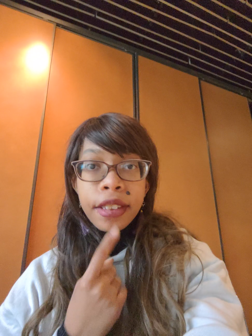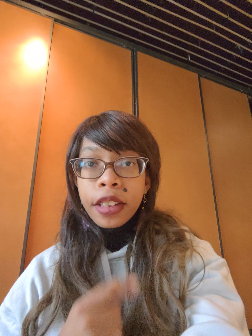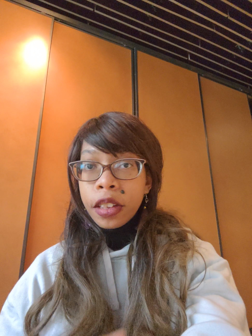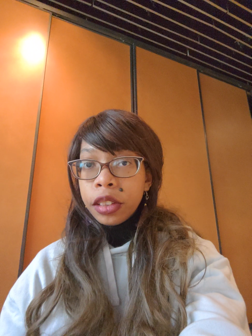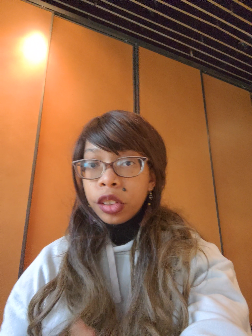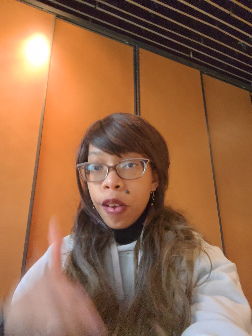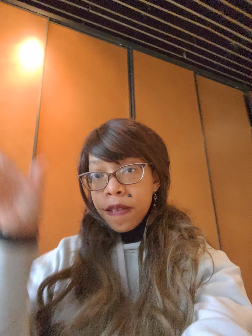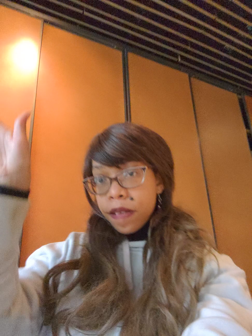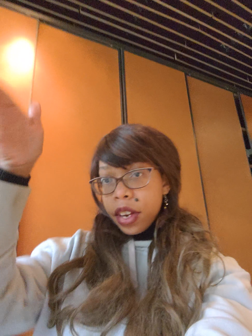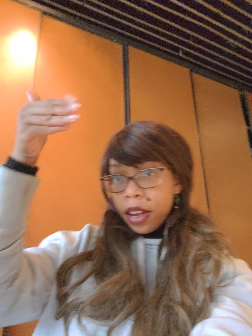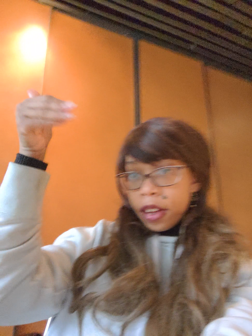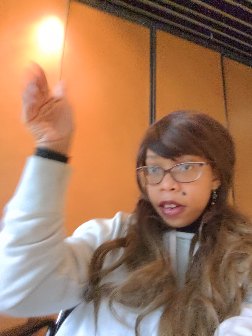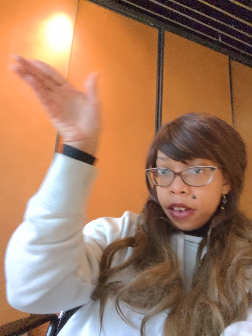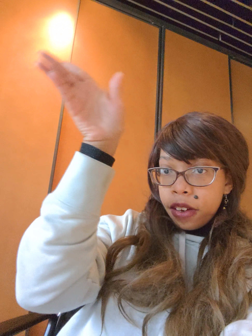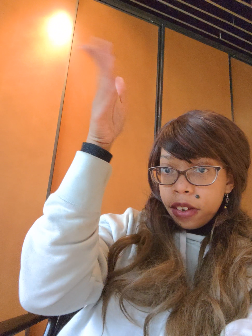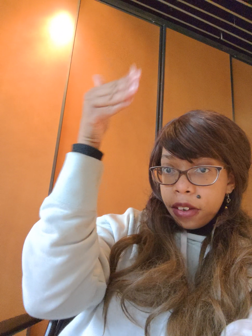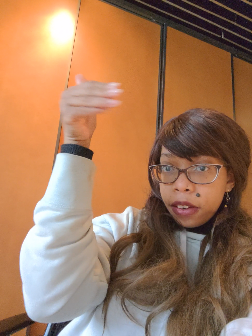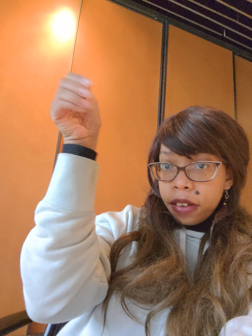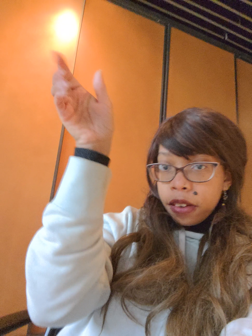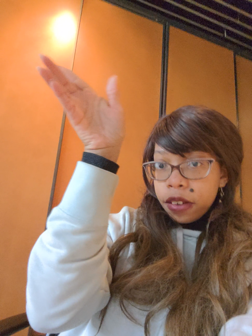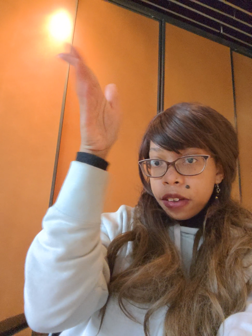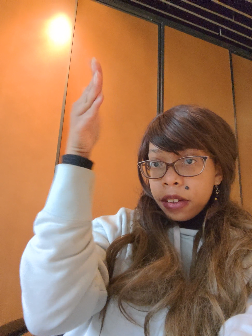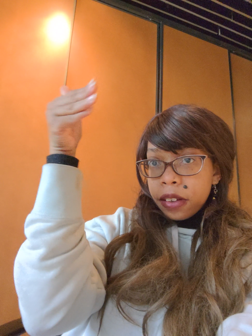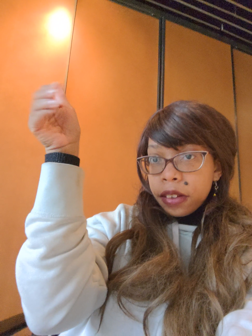flag